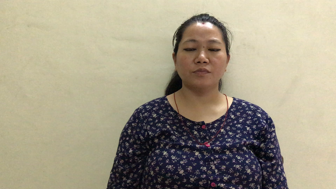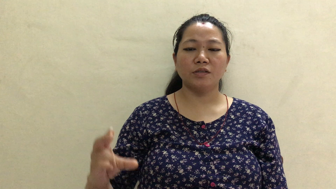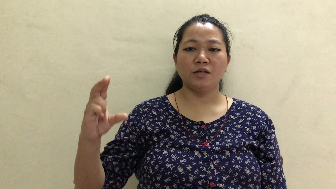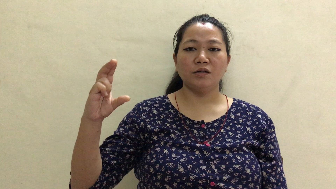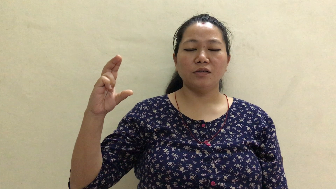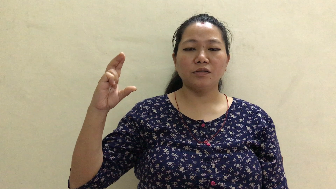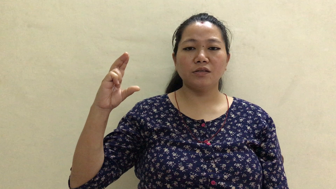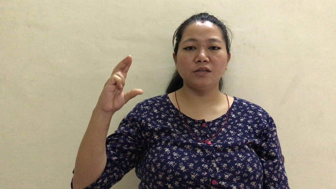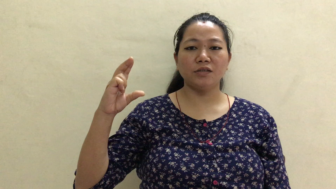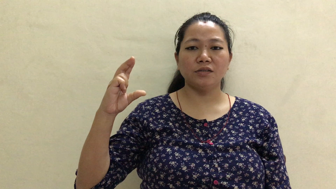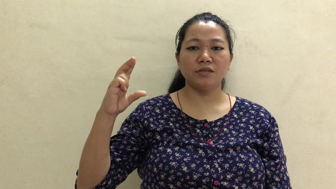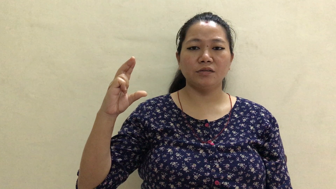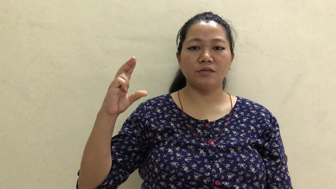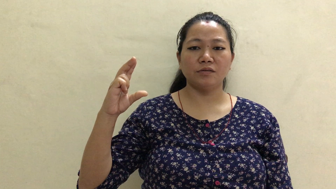द